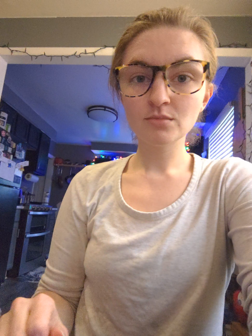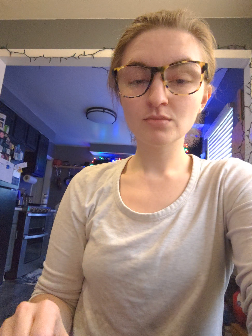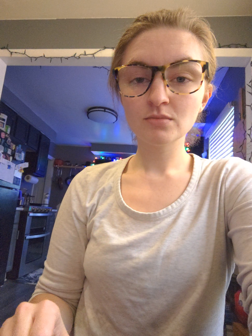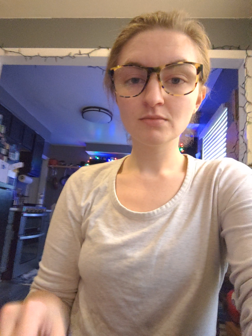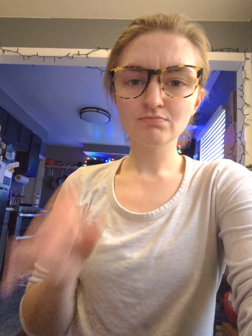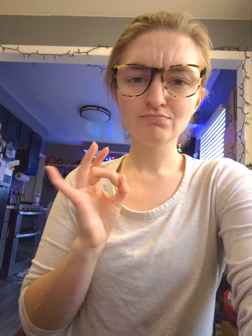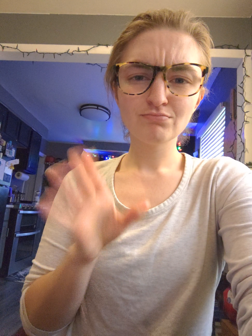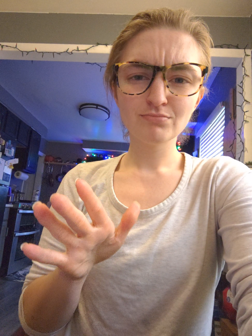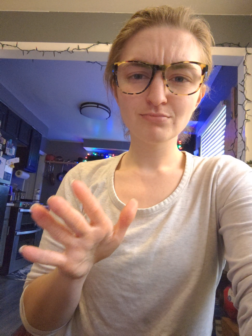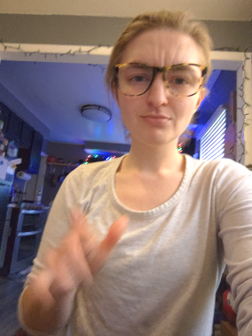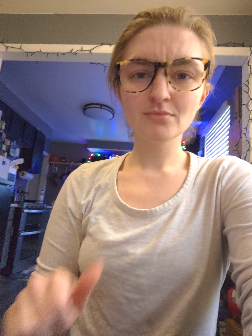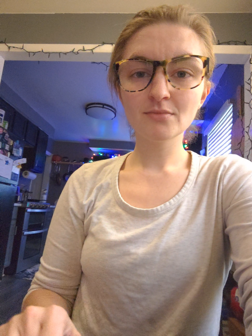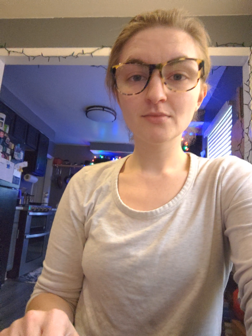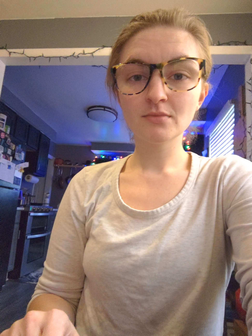hate